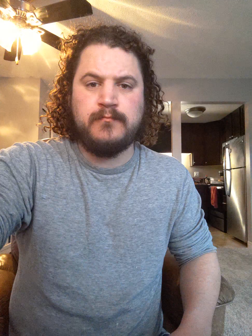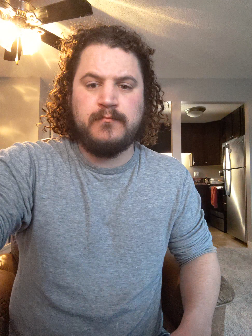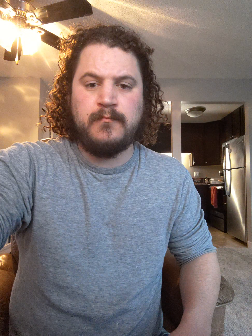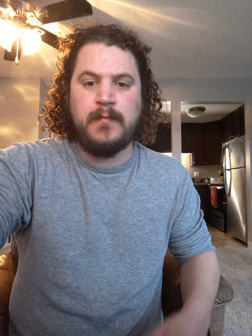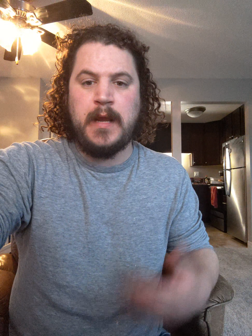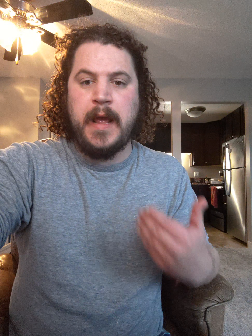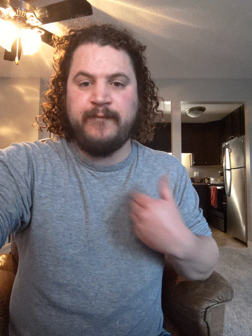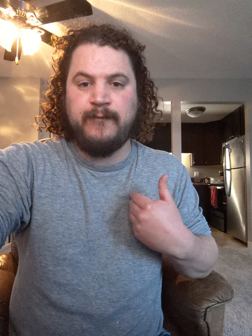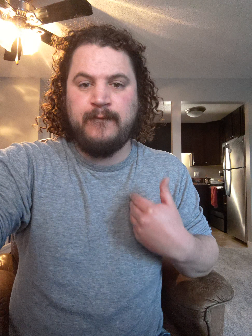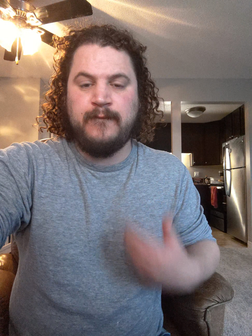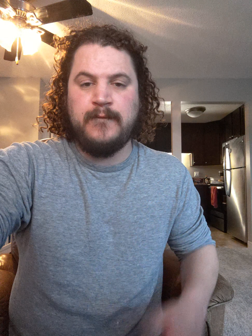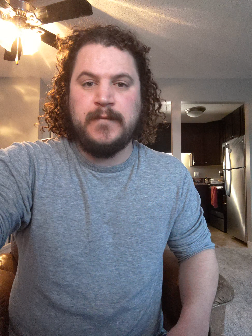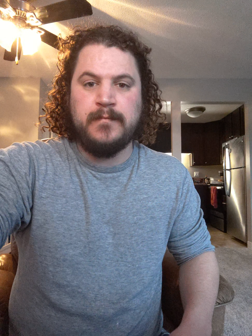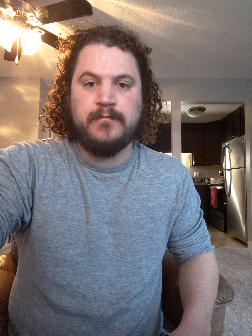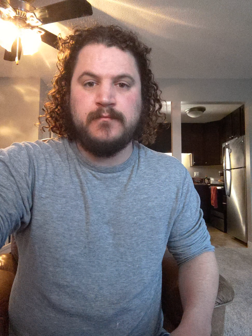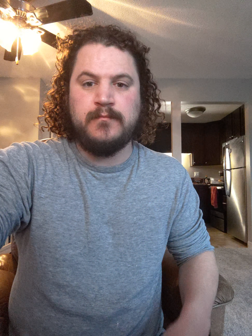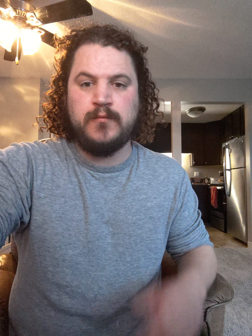have